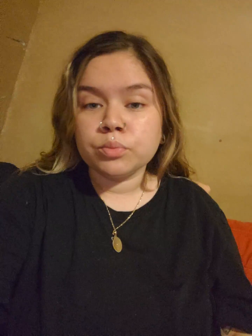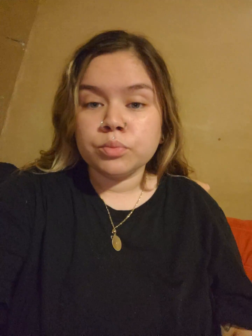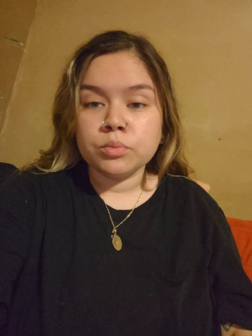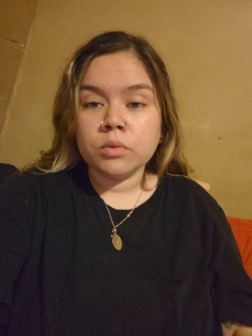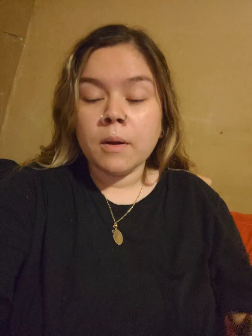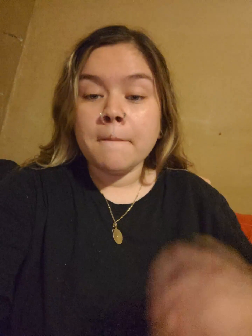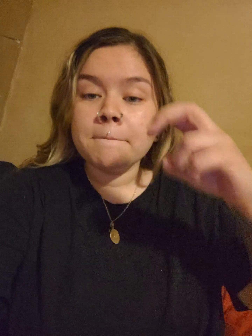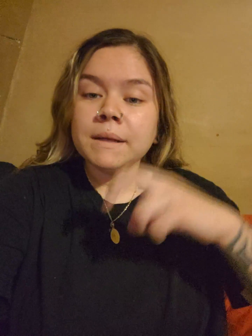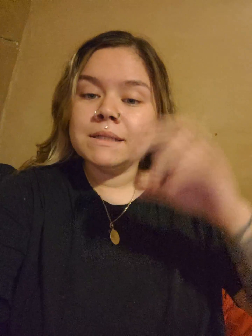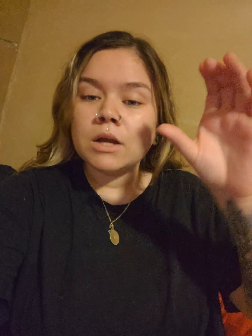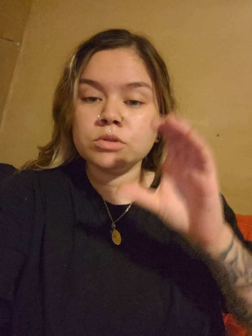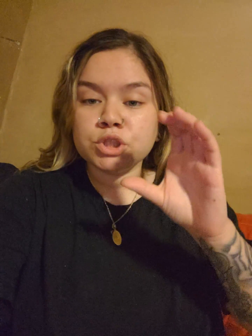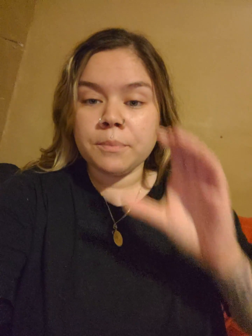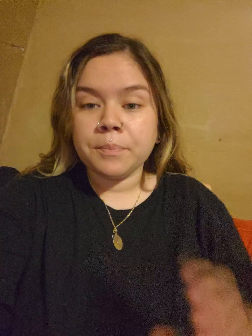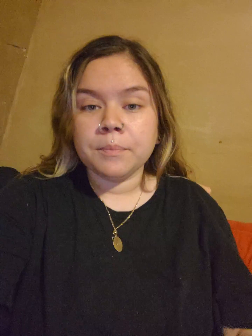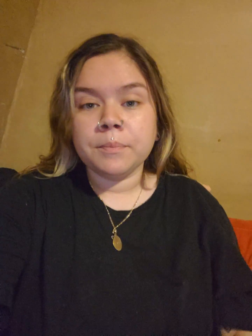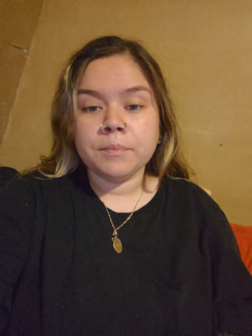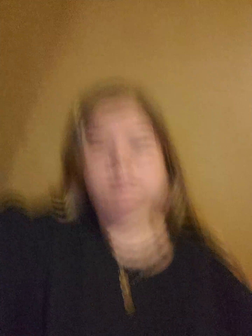potato chip